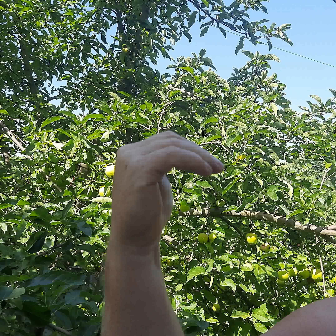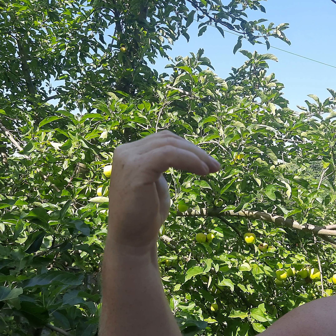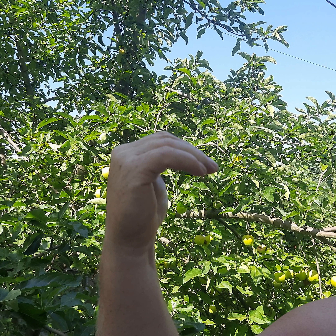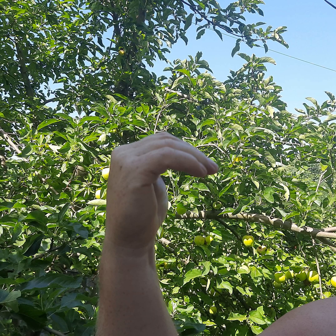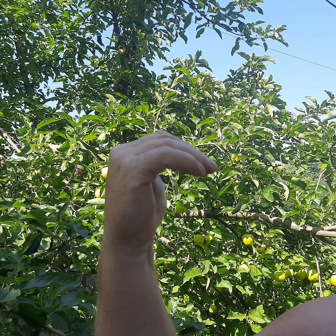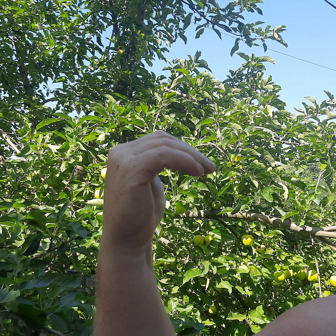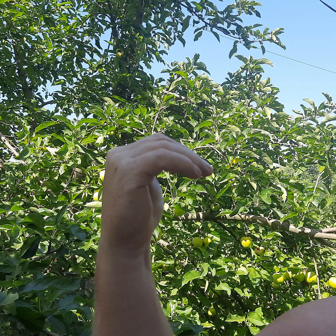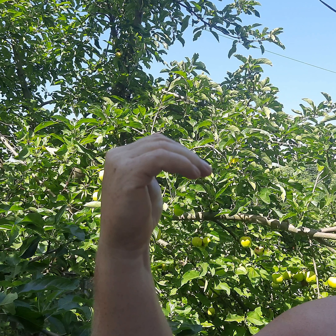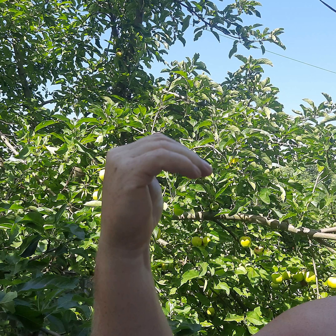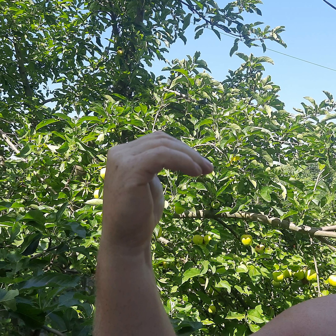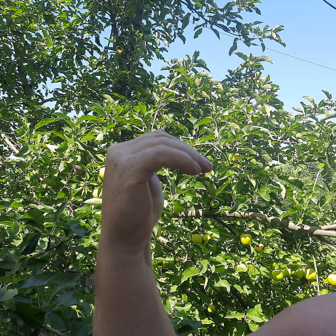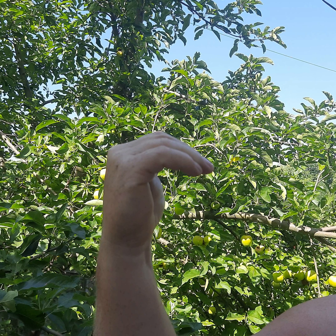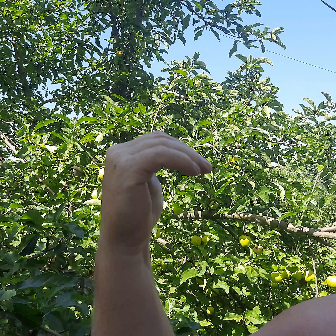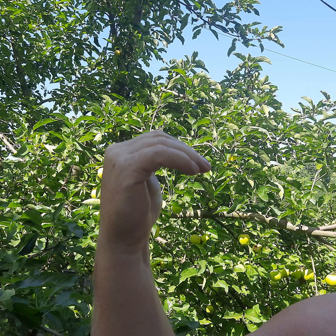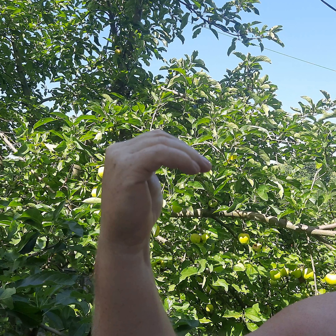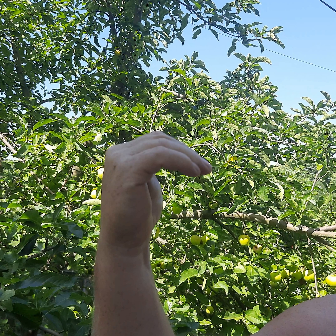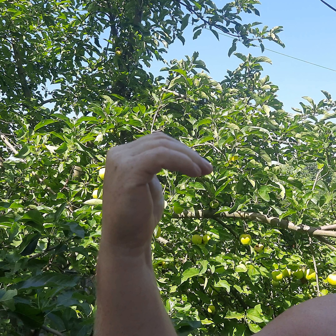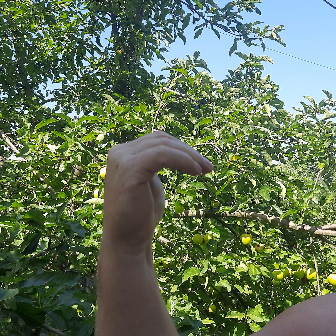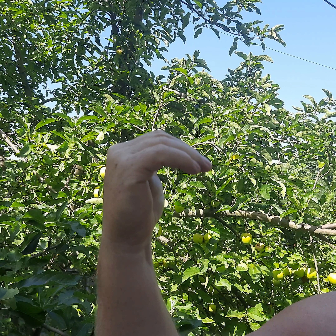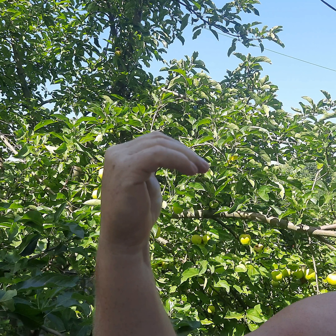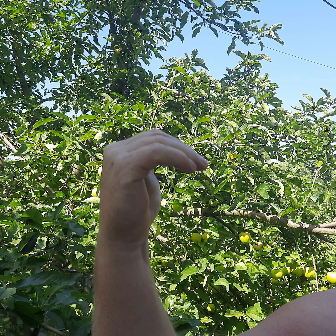Ф